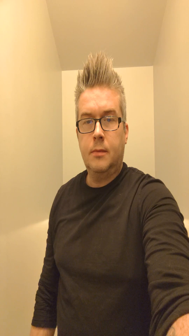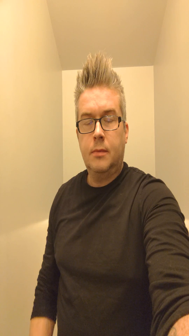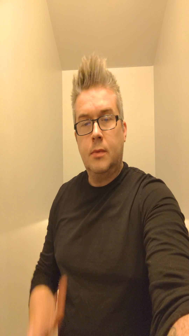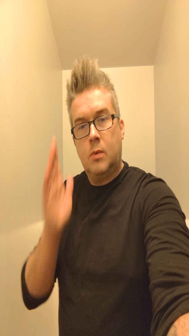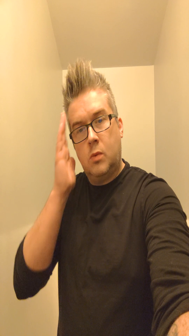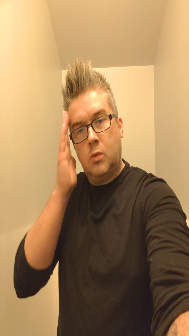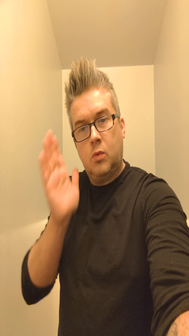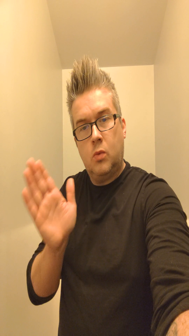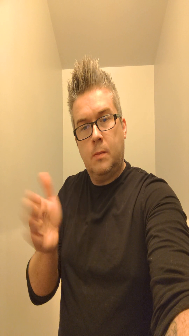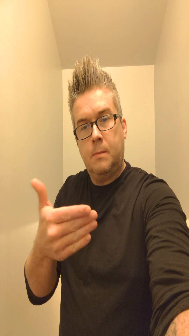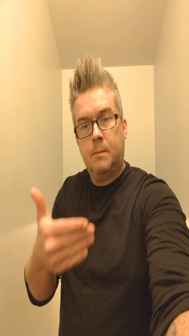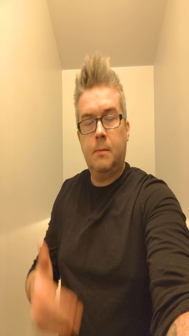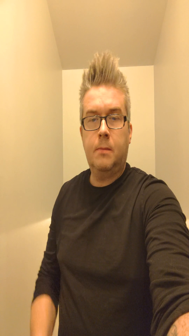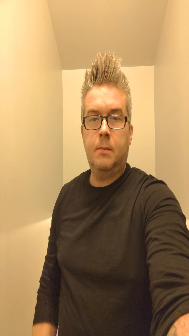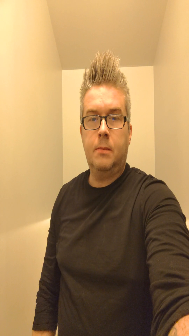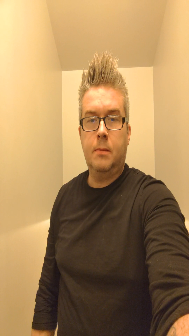bedroom